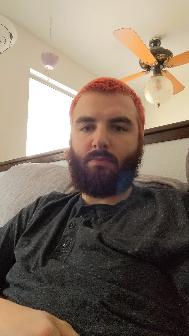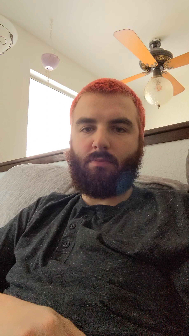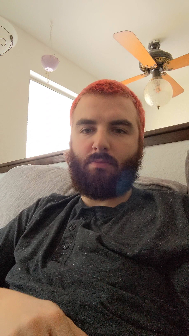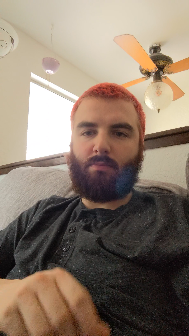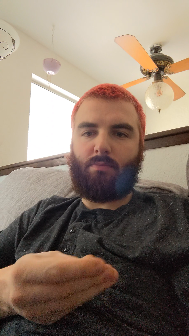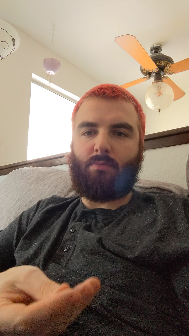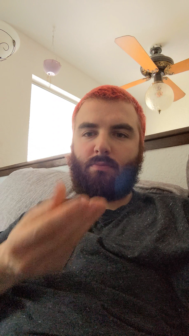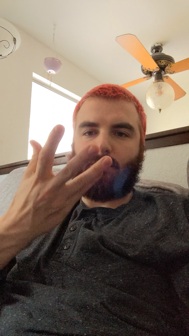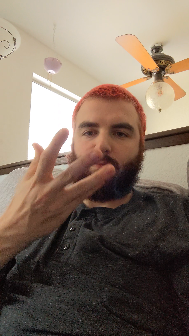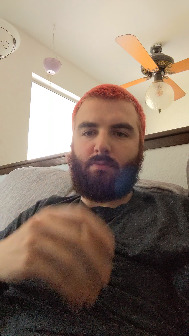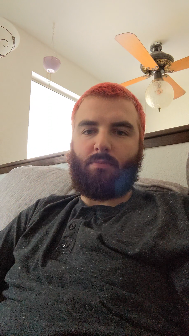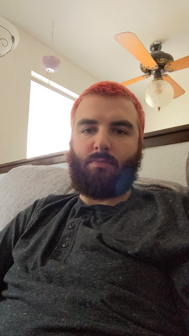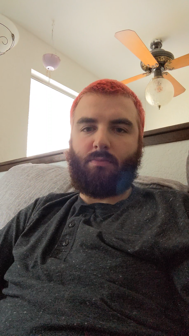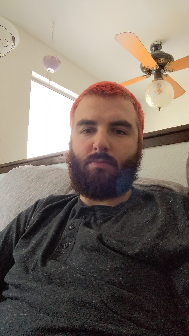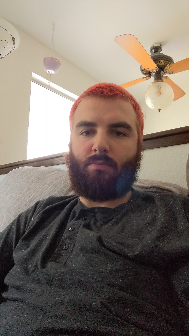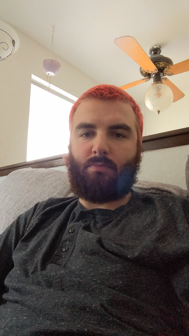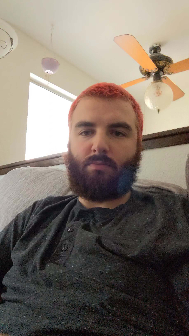plants